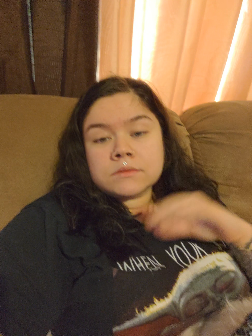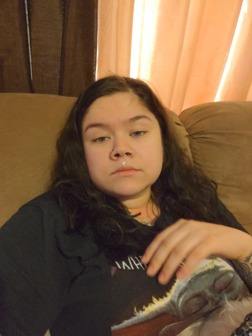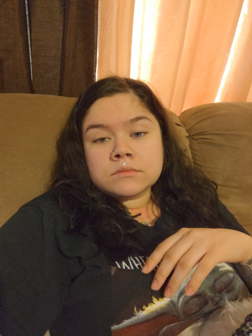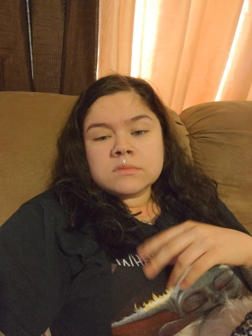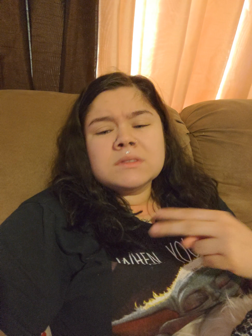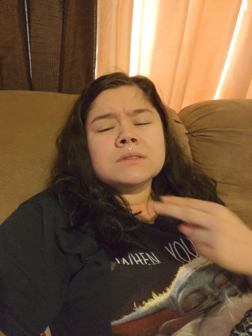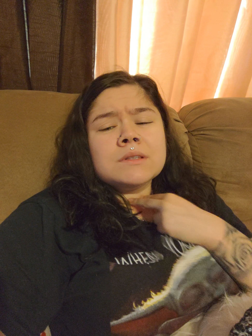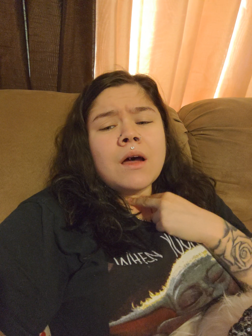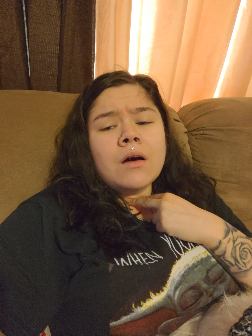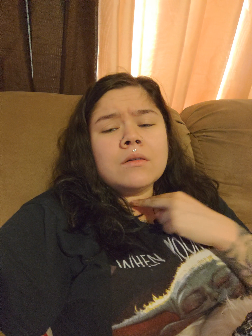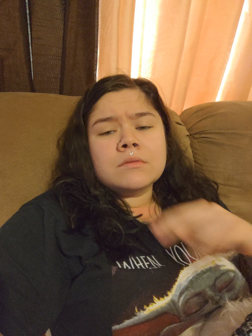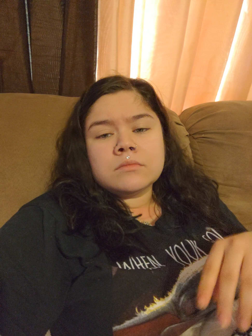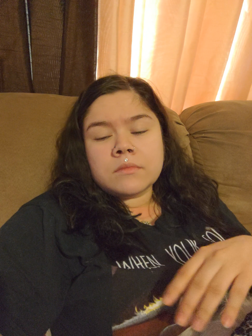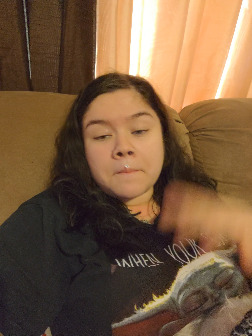stuck